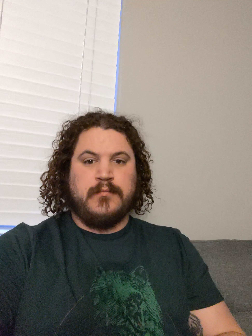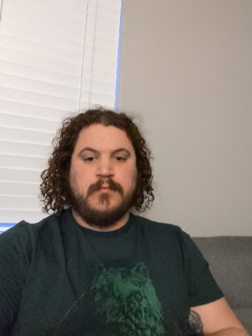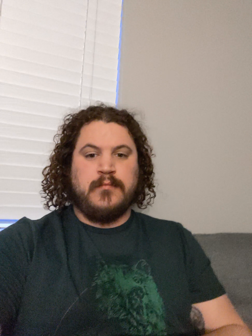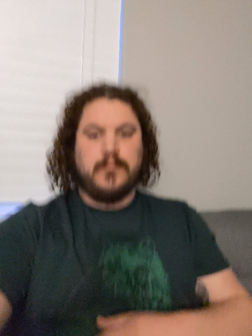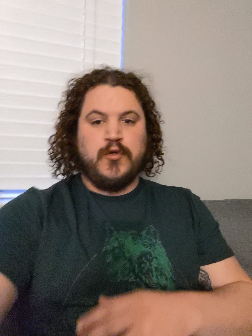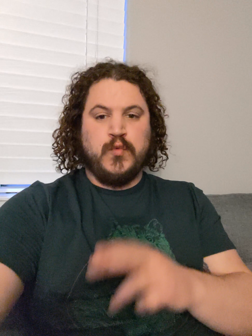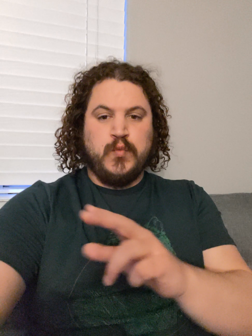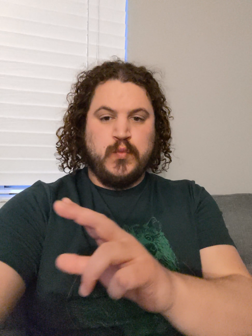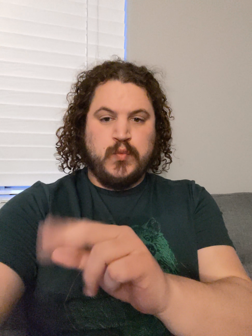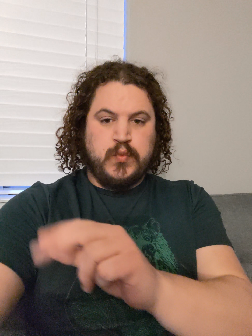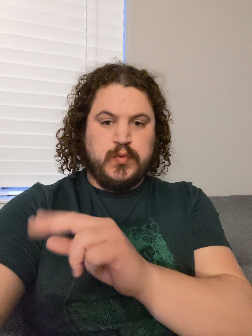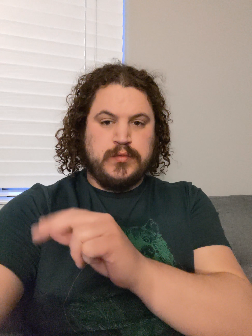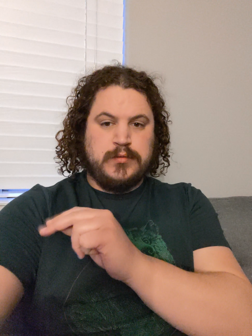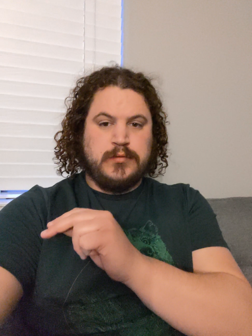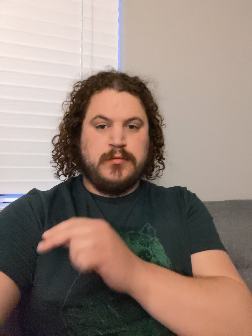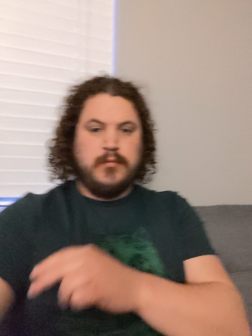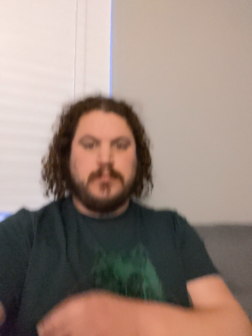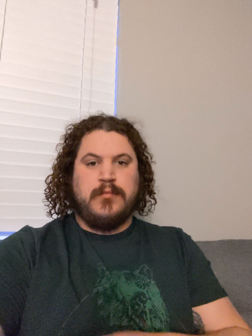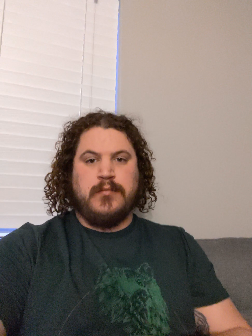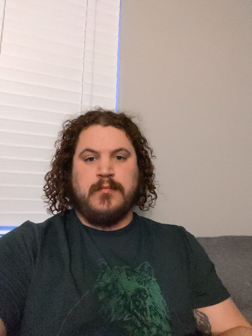goose